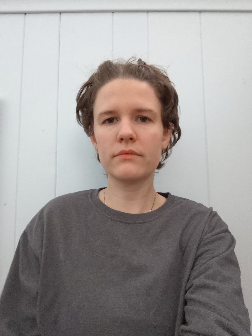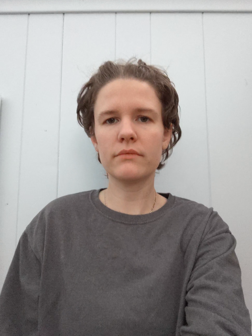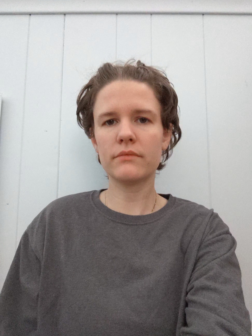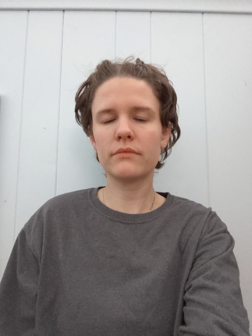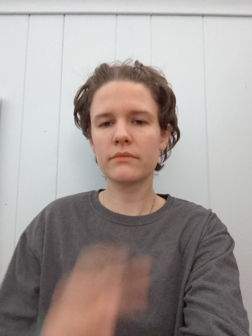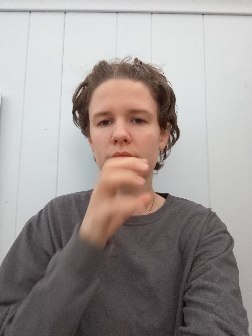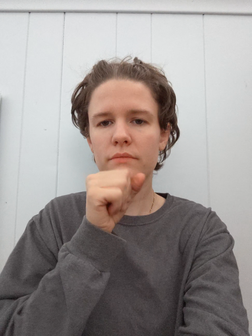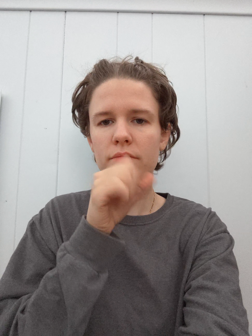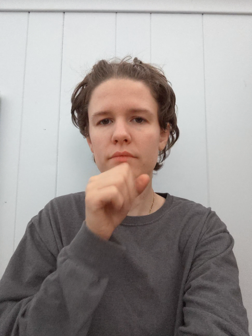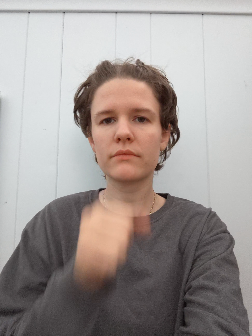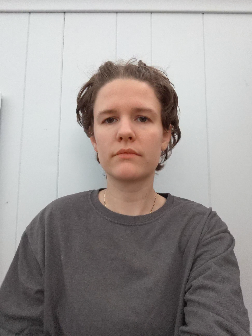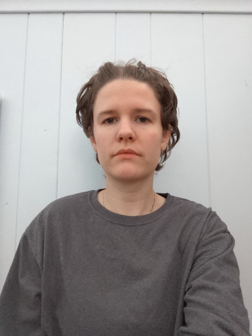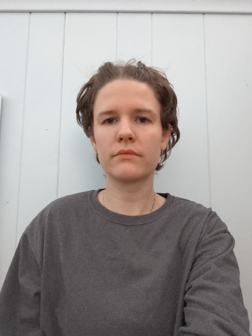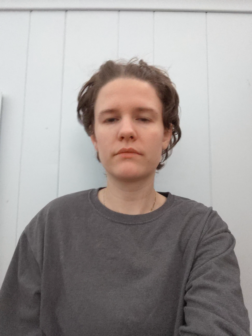orange